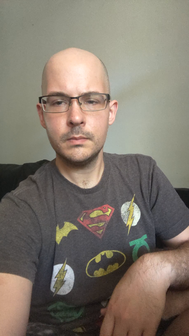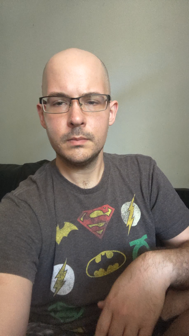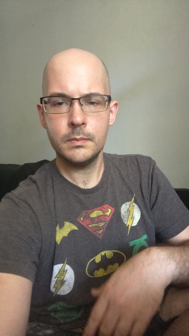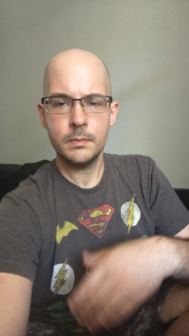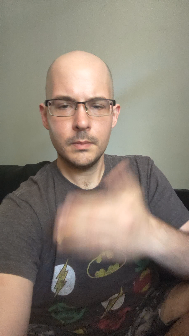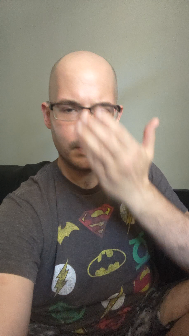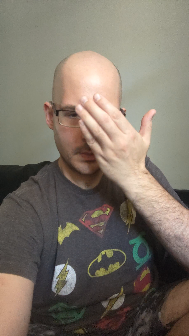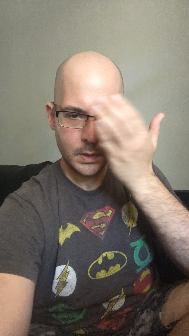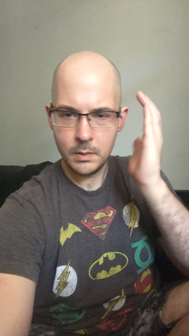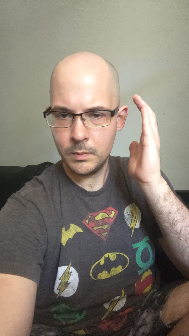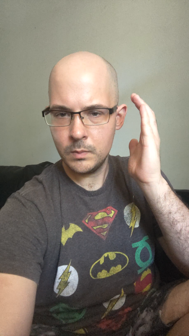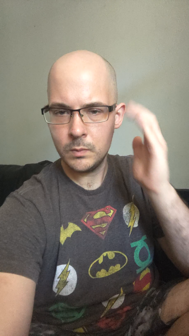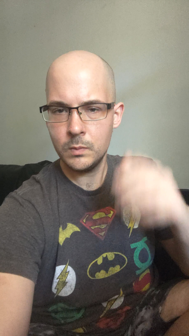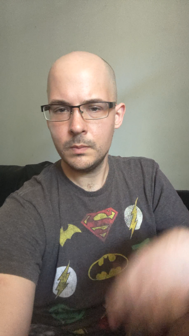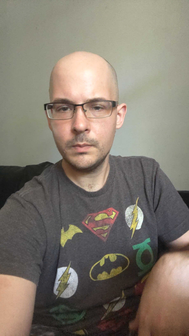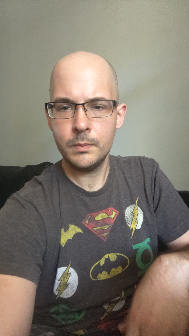peekaboo